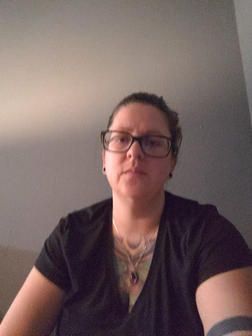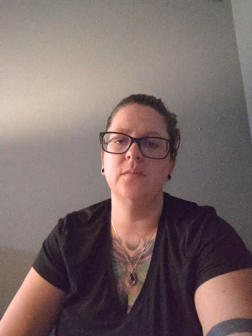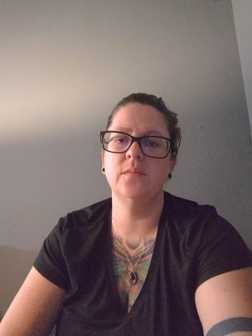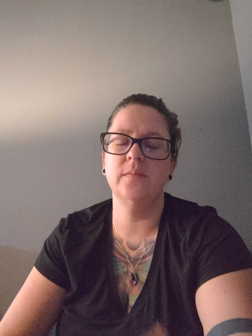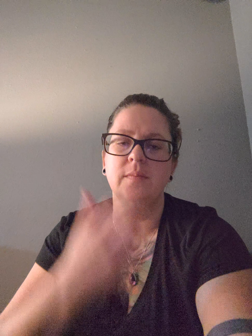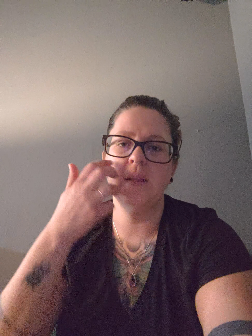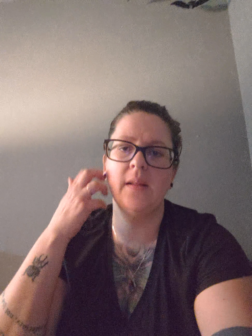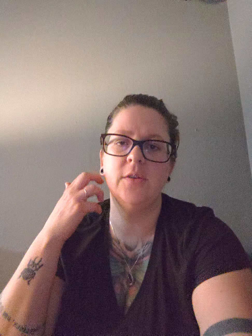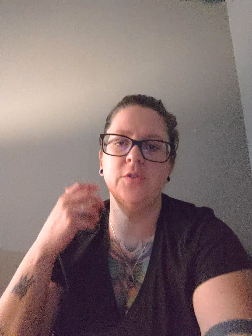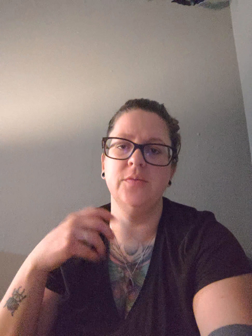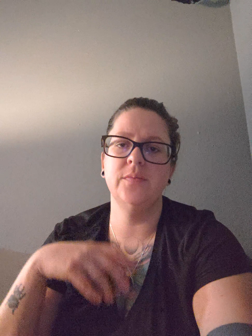tiger